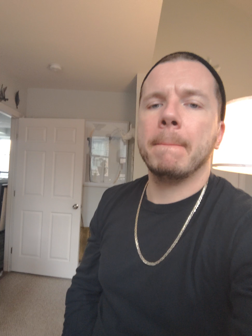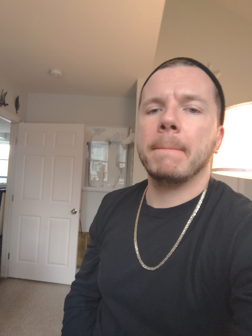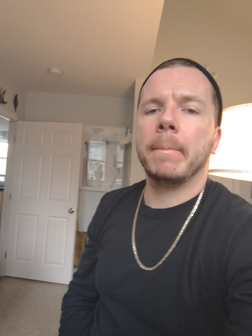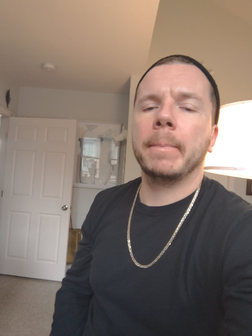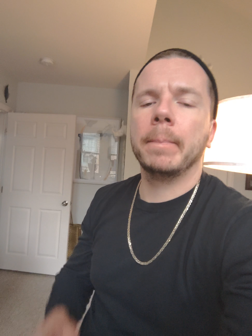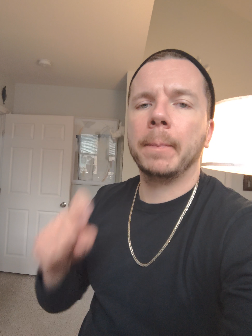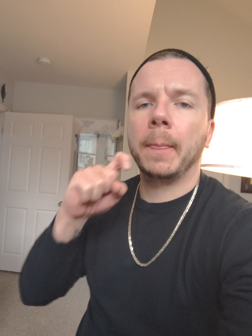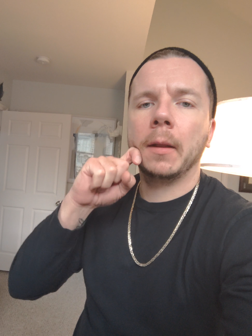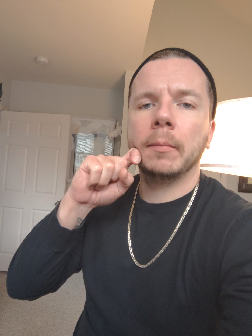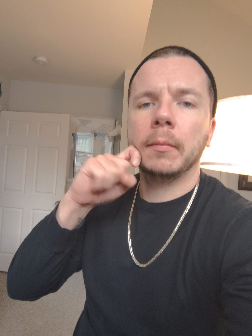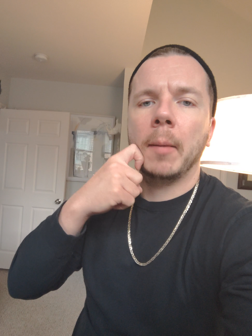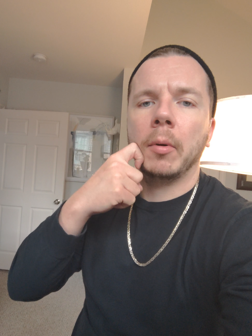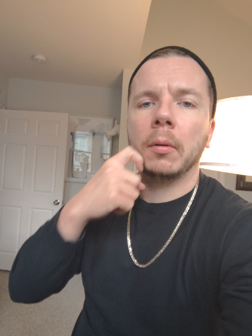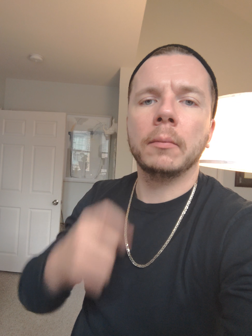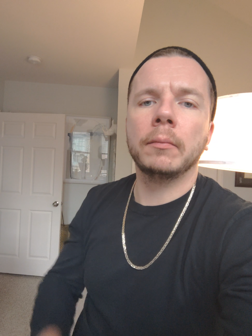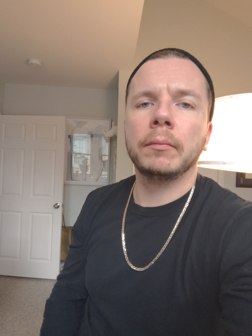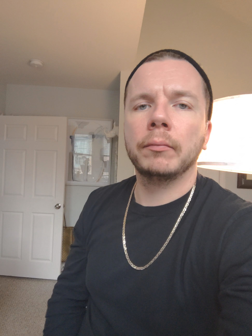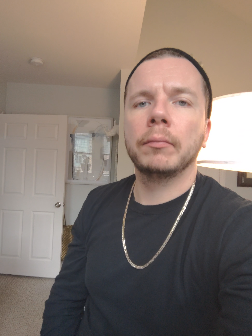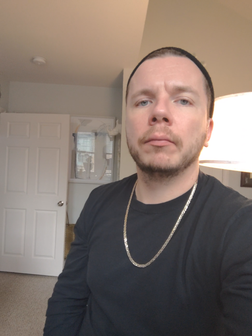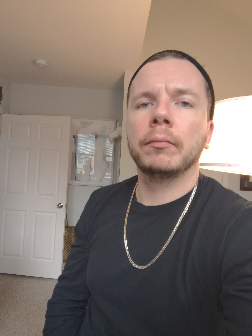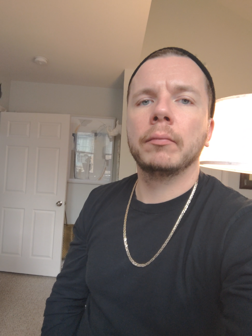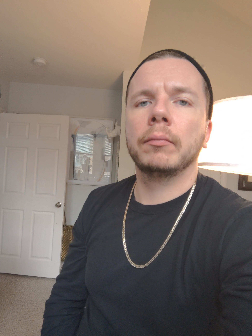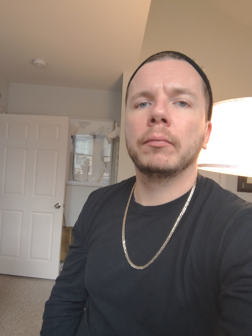apple